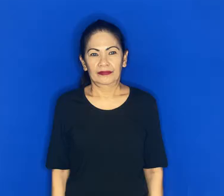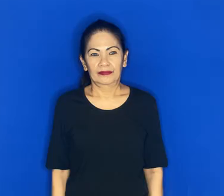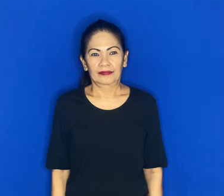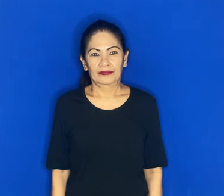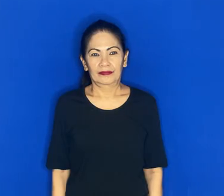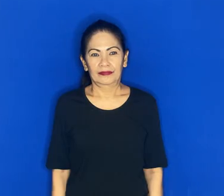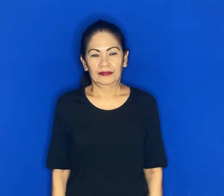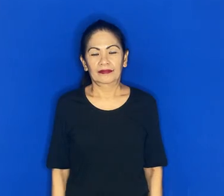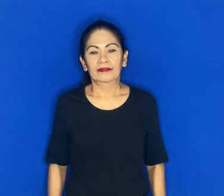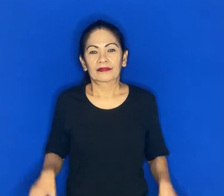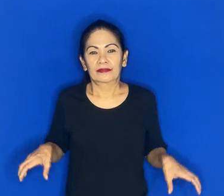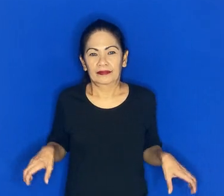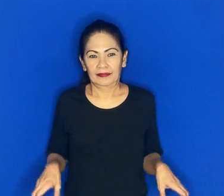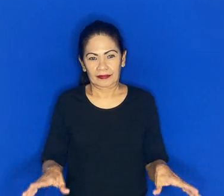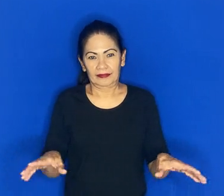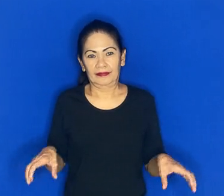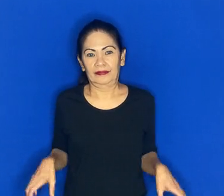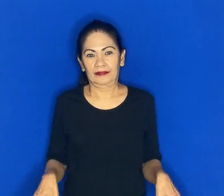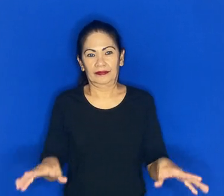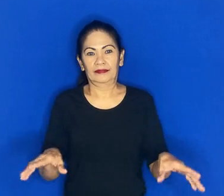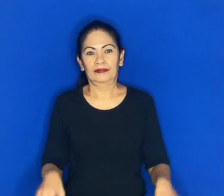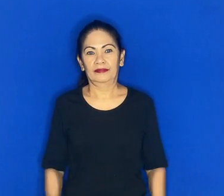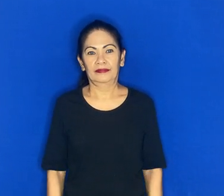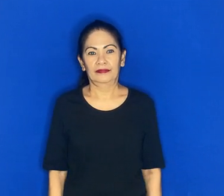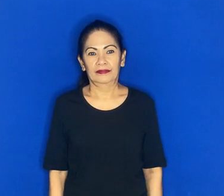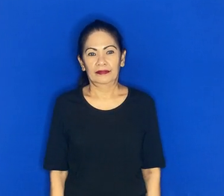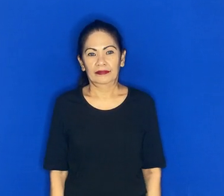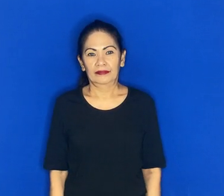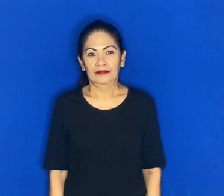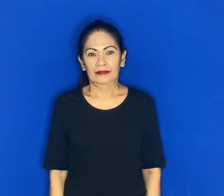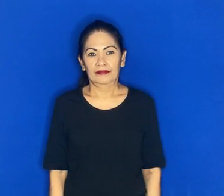weelchair person